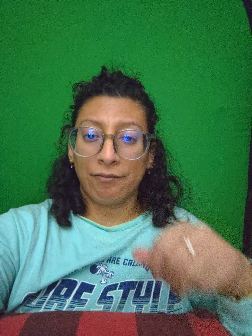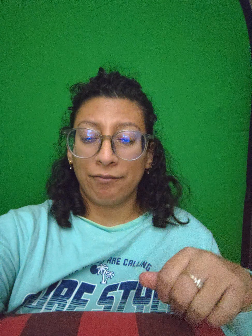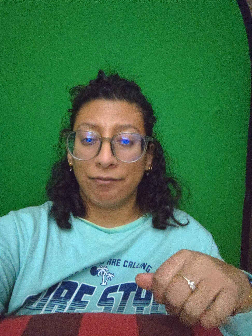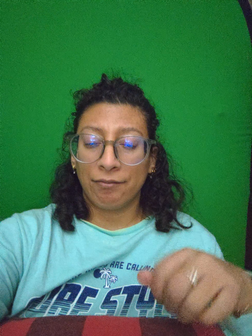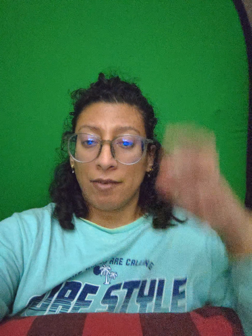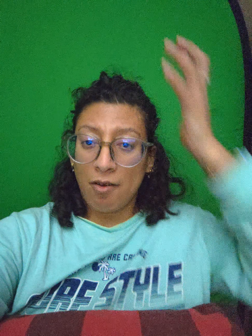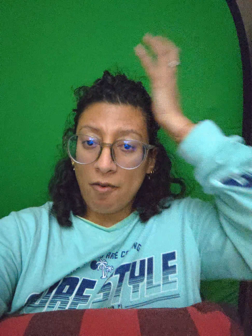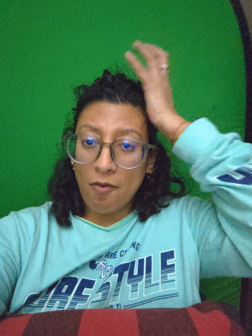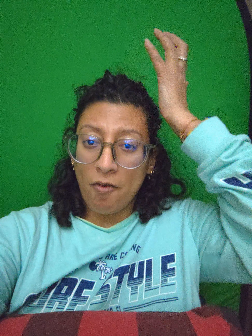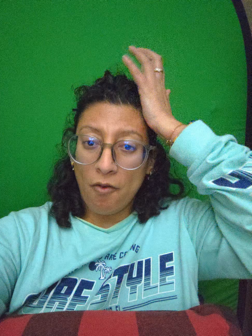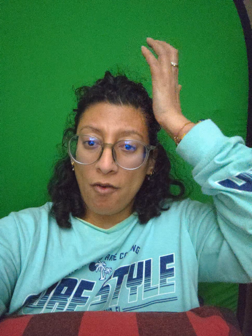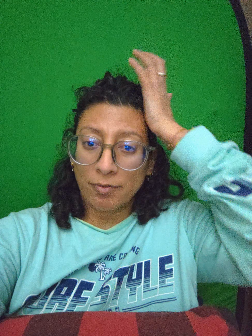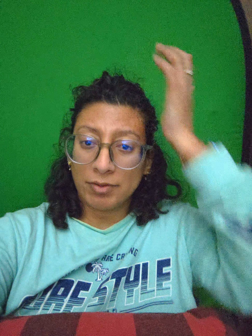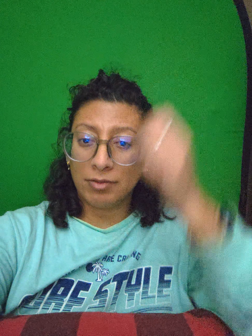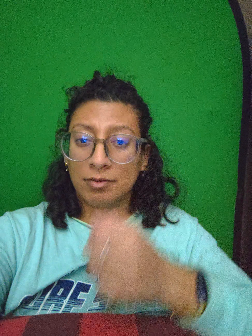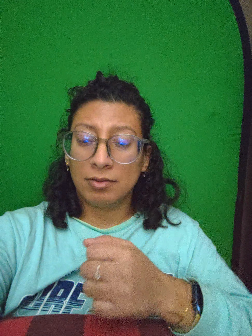garbage